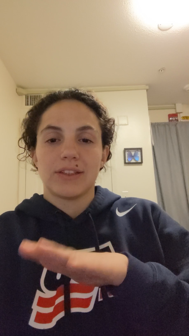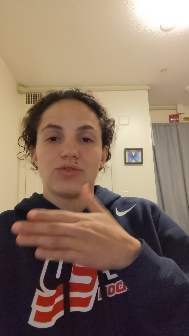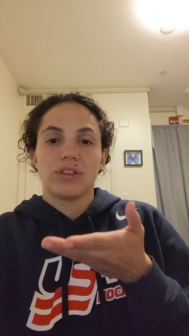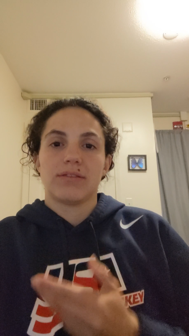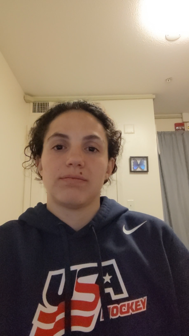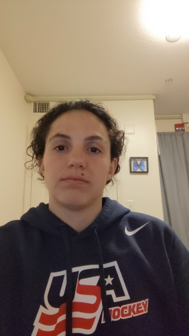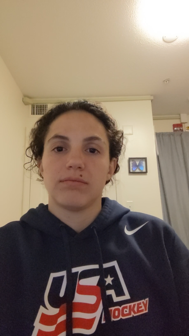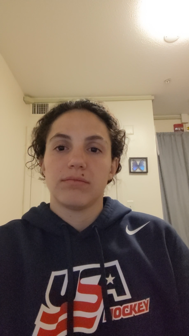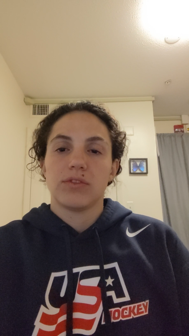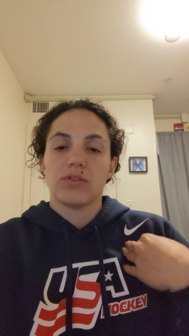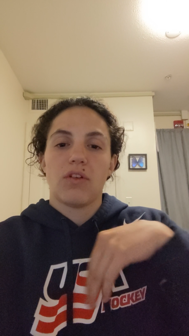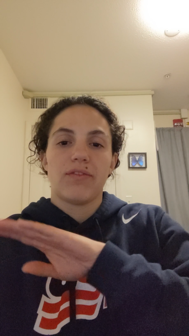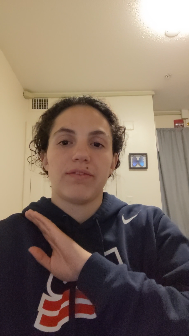scarf